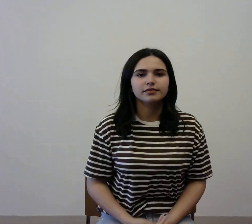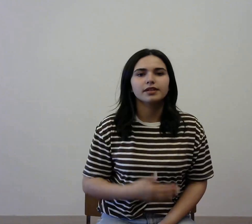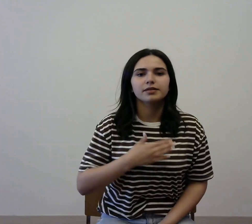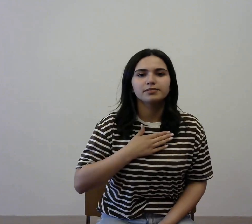mən